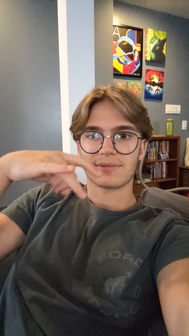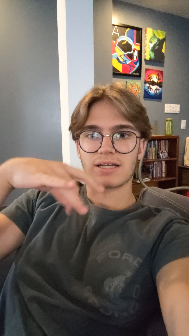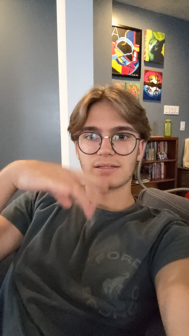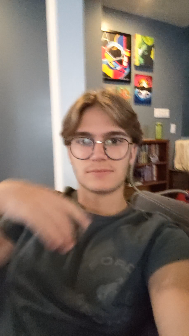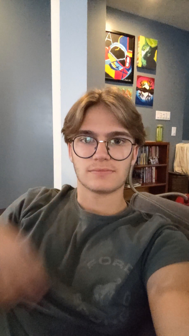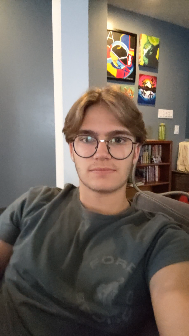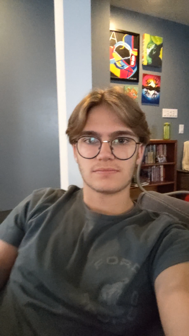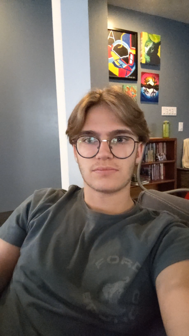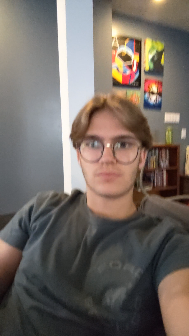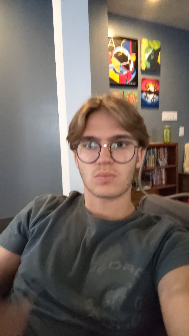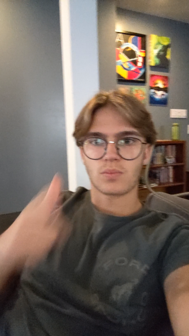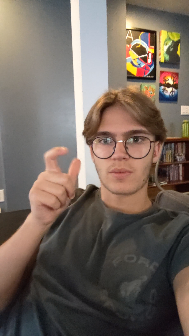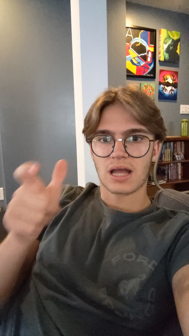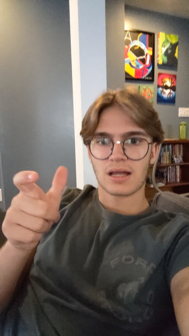run